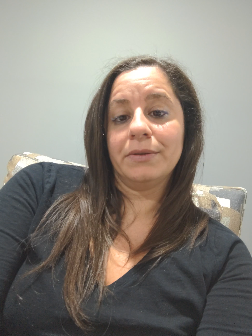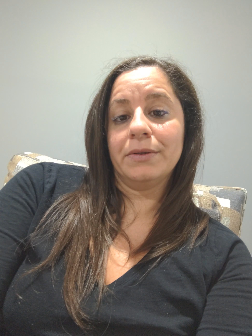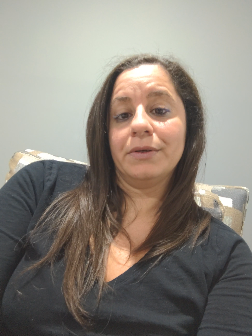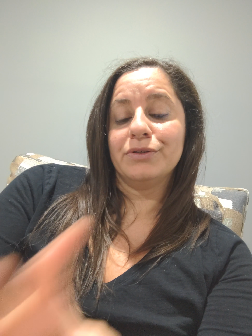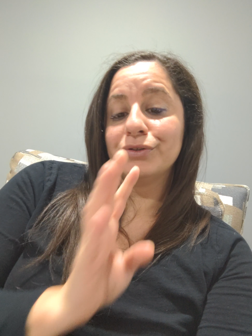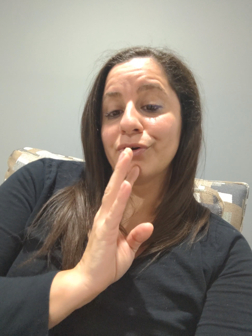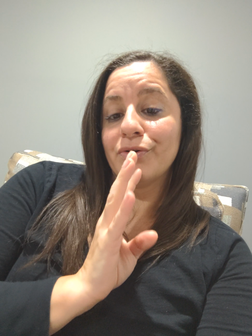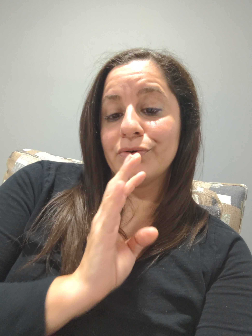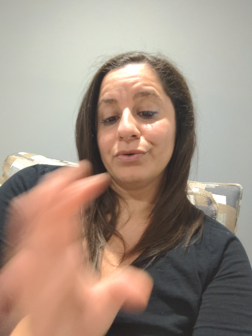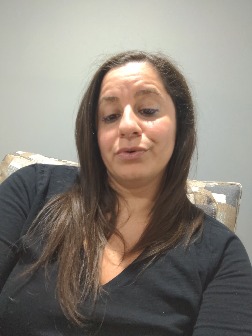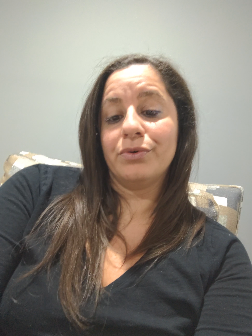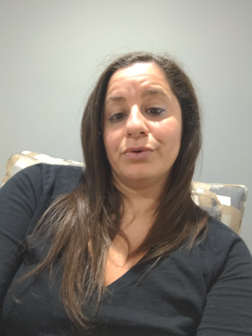talk